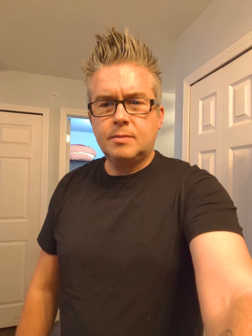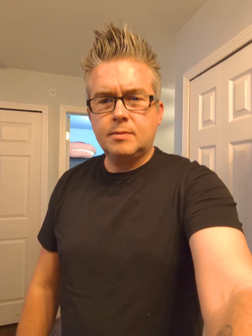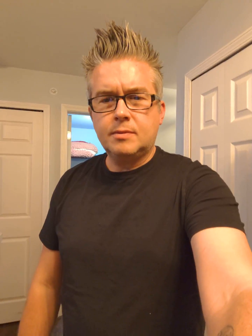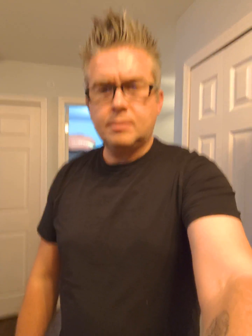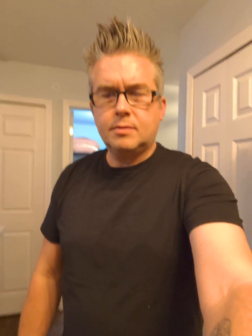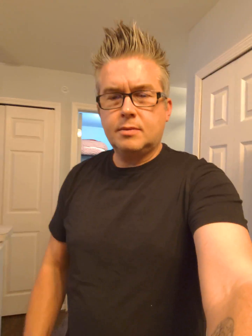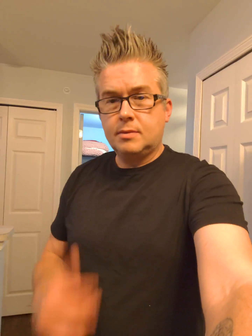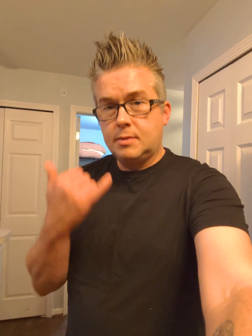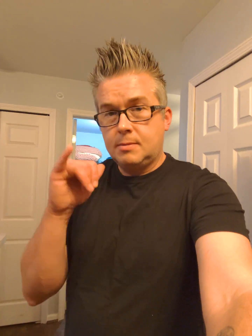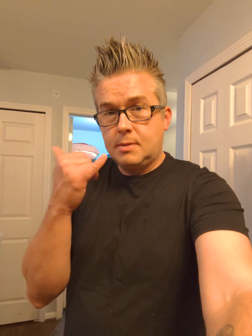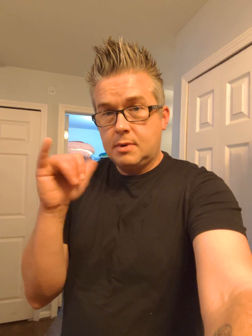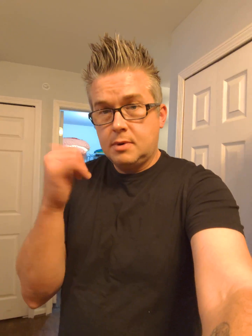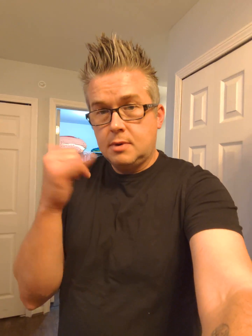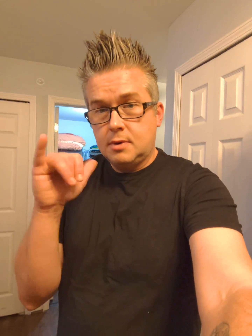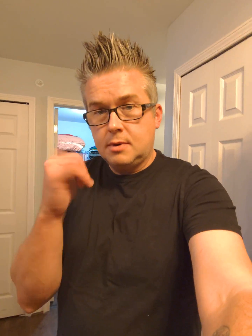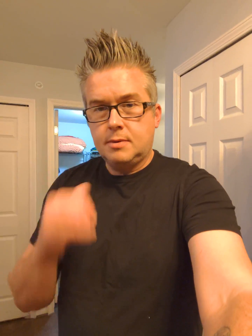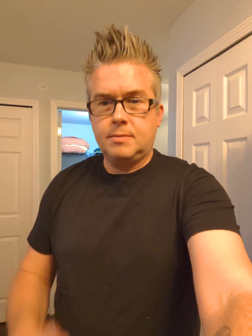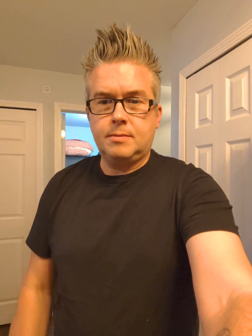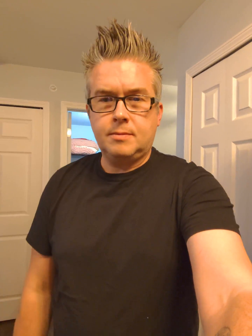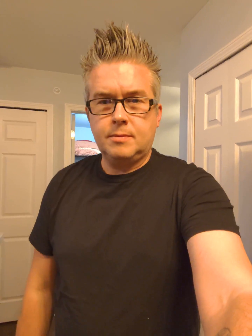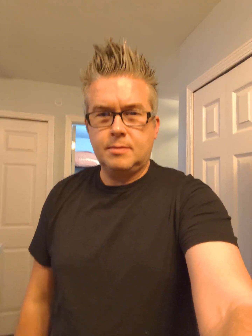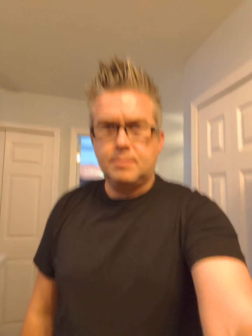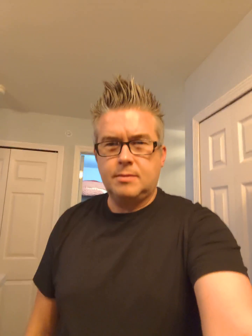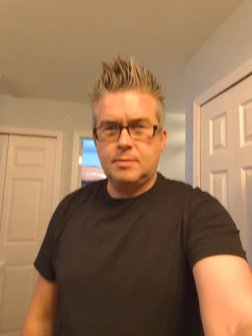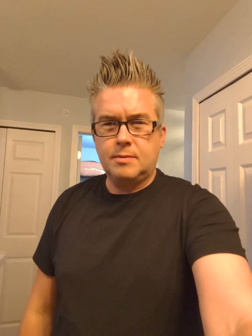party